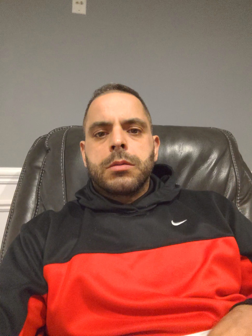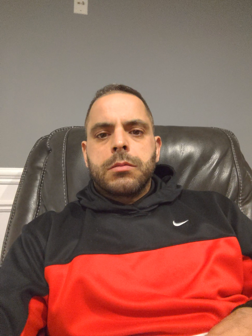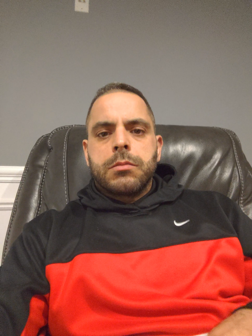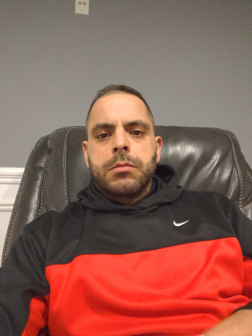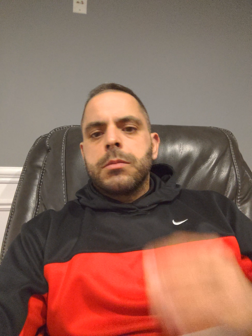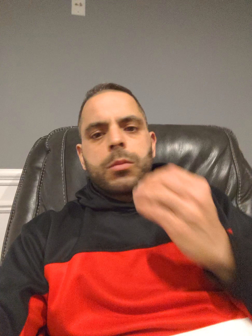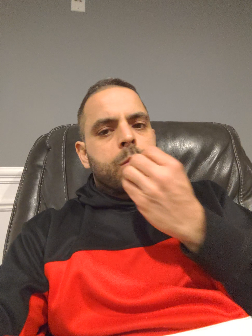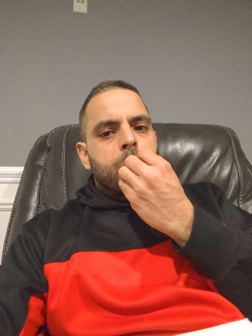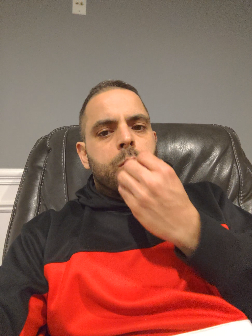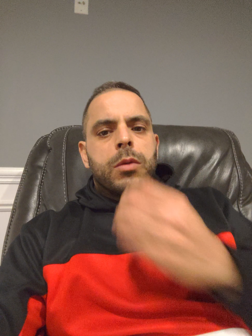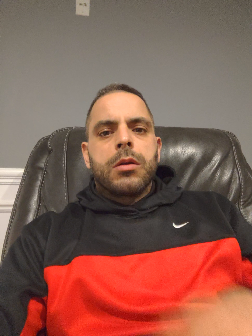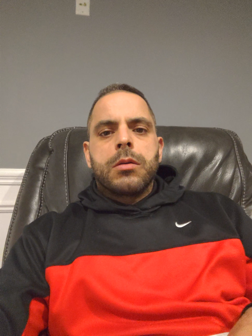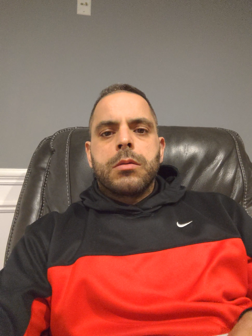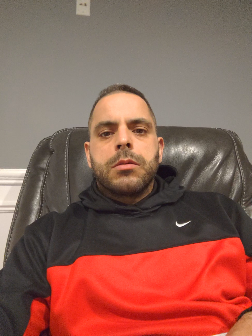kiss